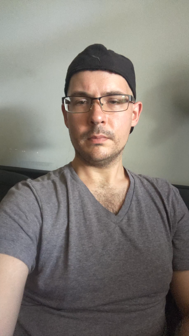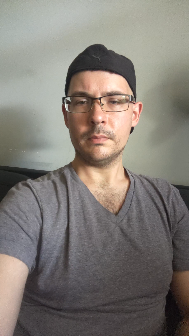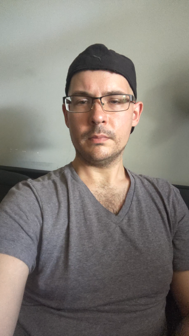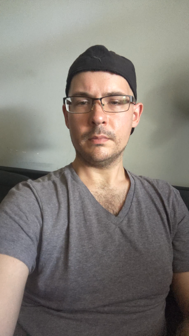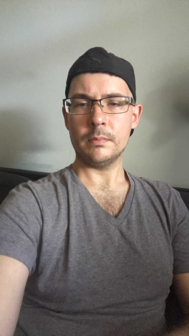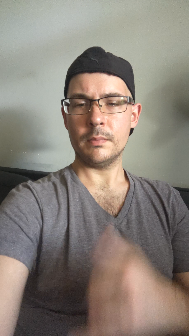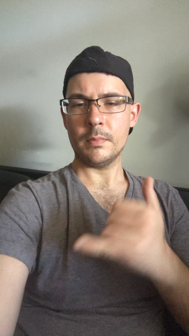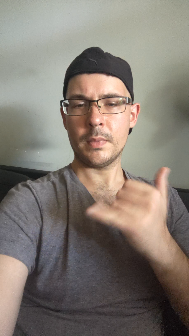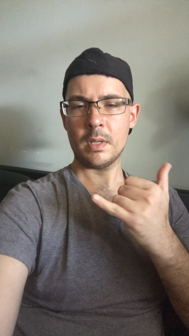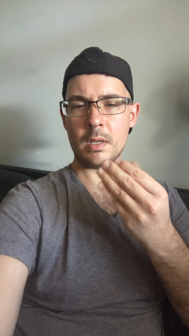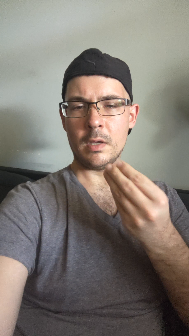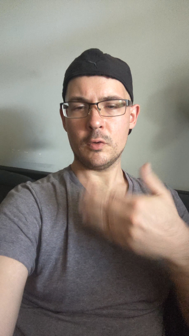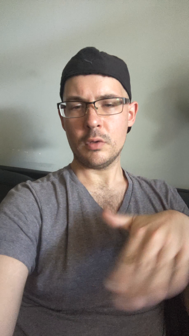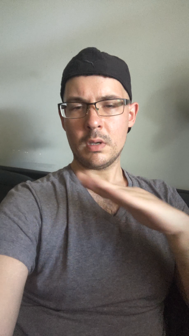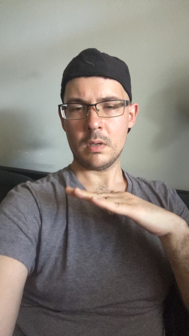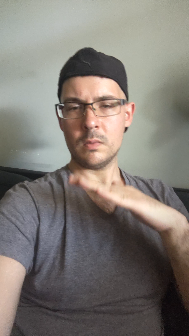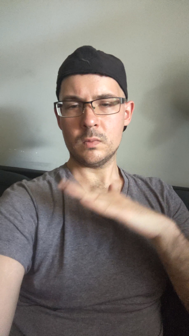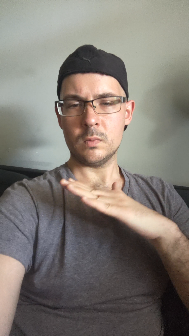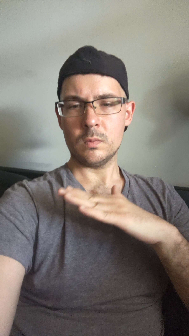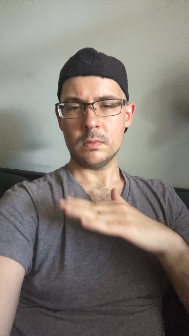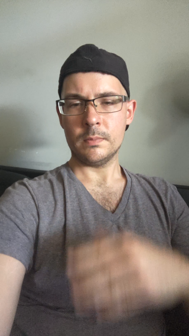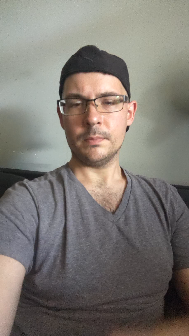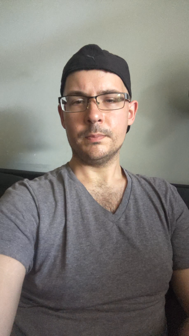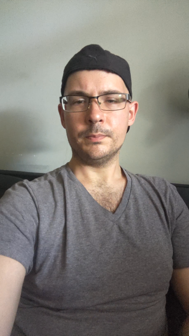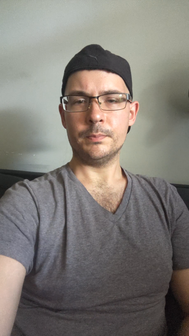playground